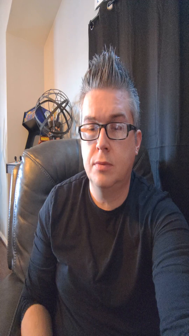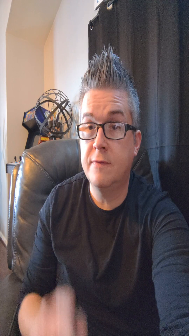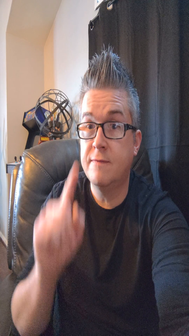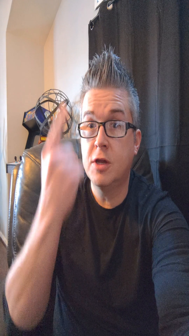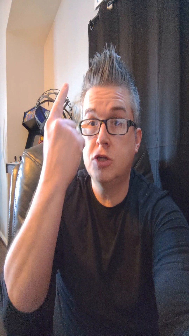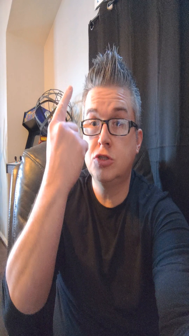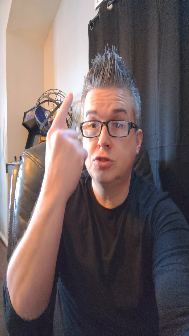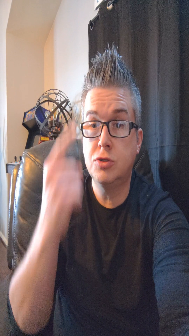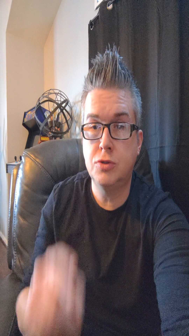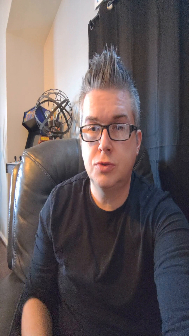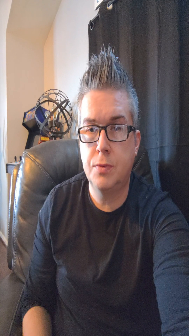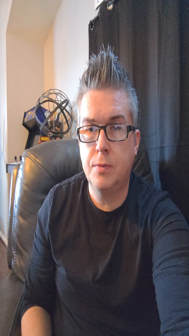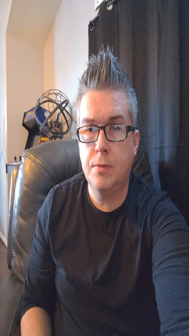first